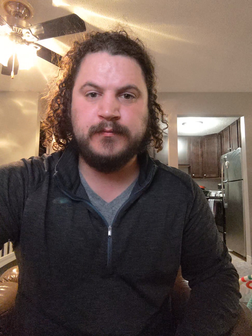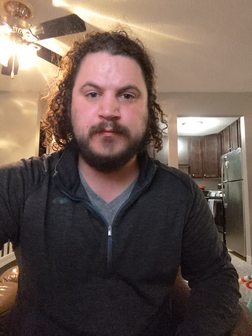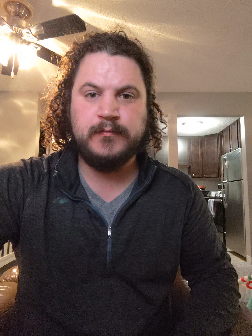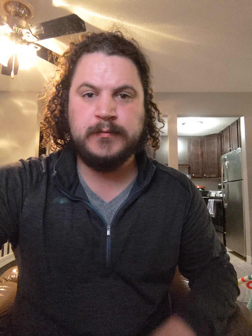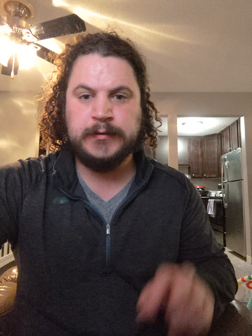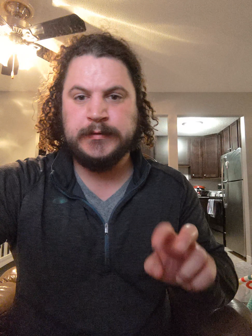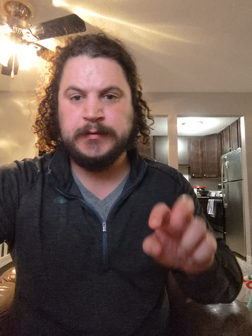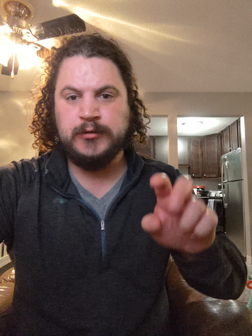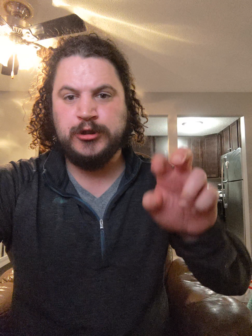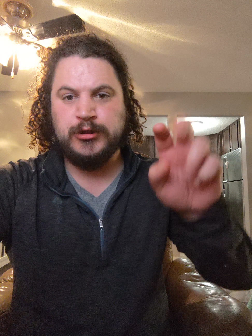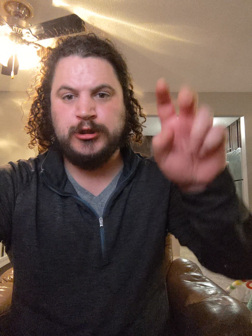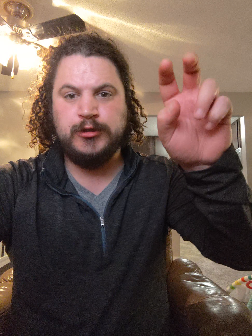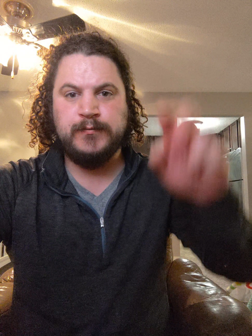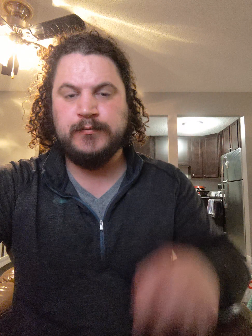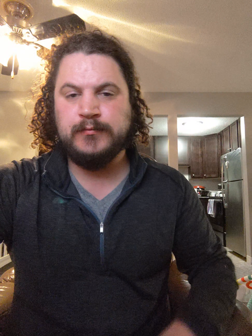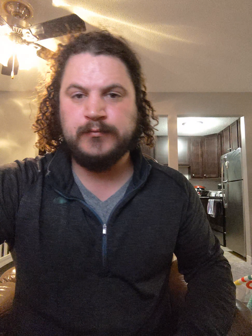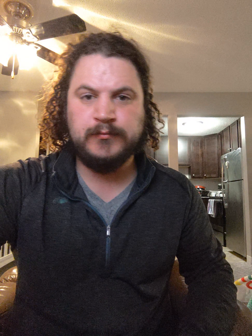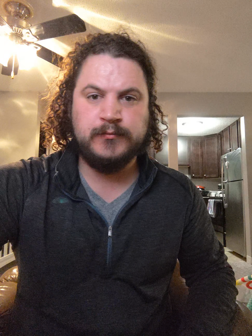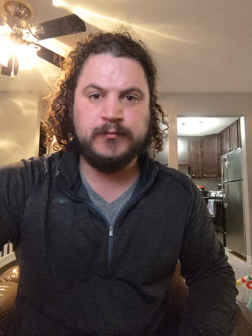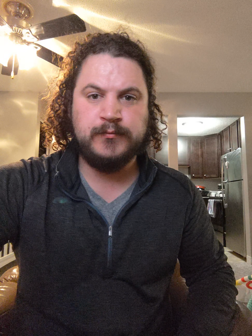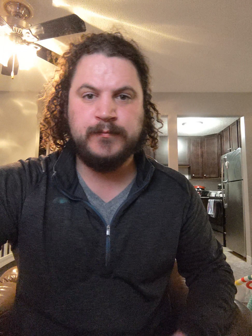stairs